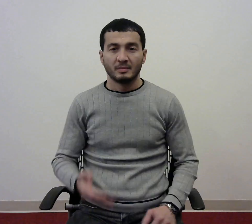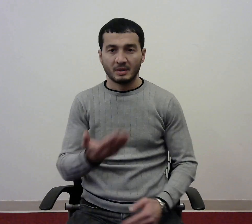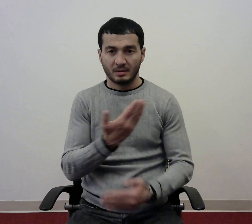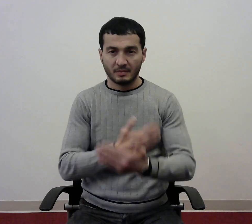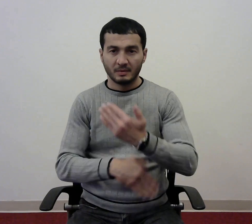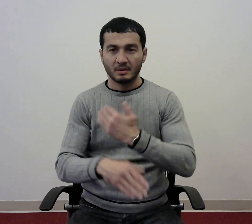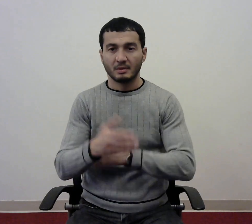əlil